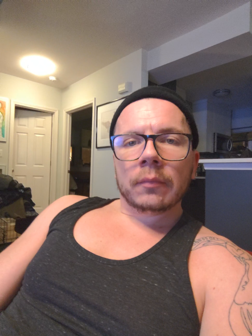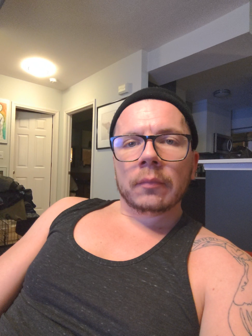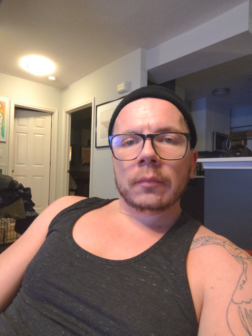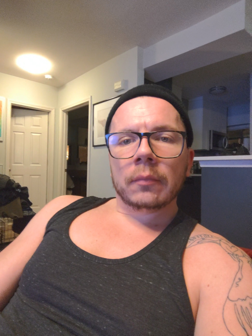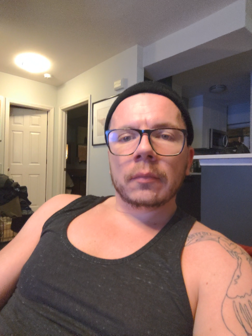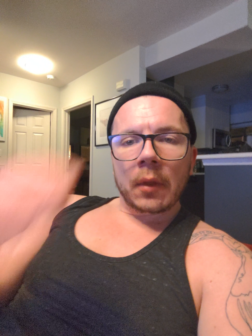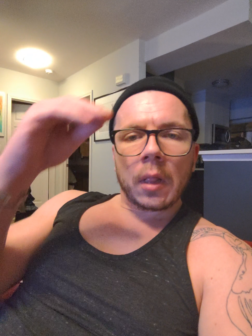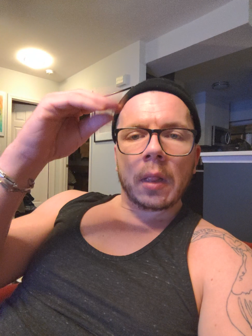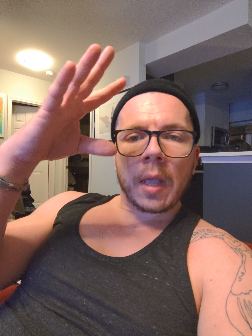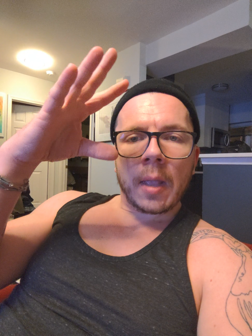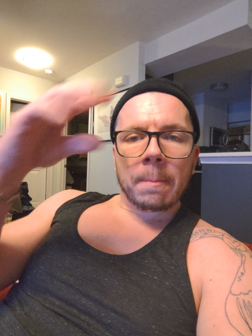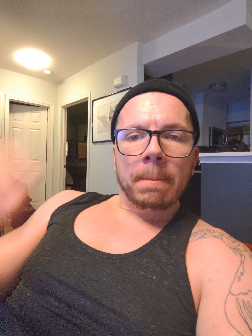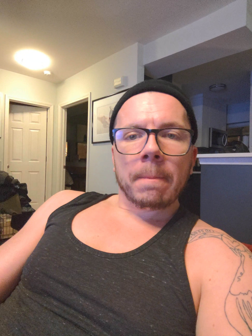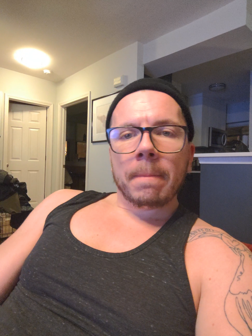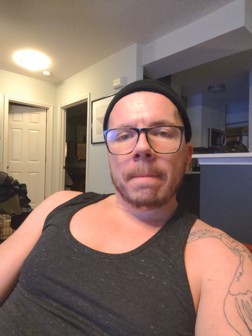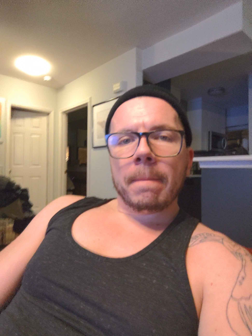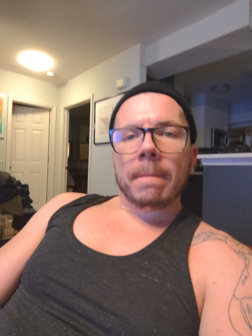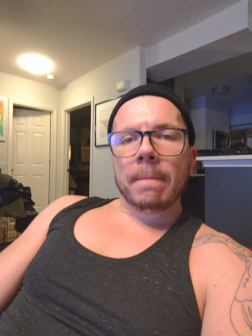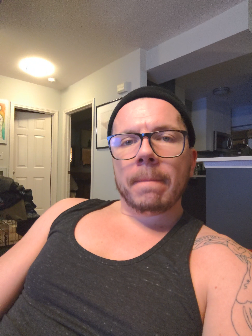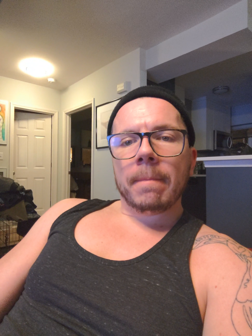lamp